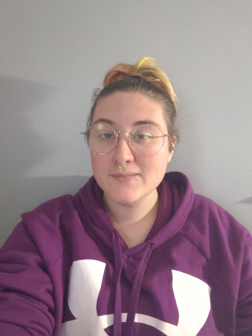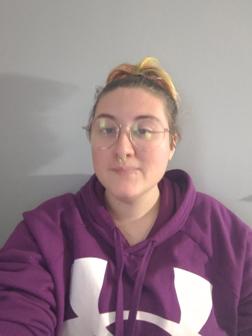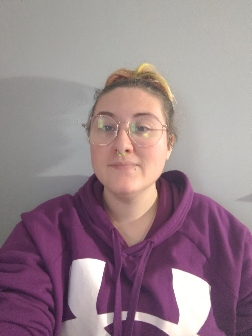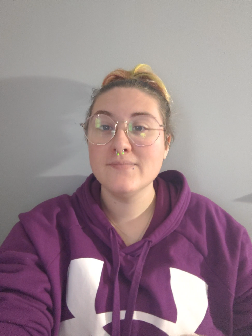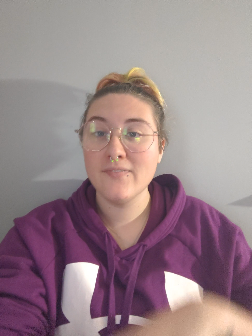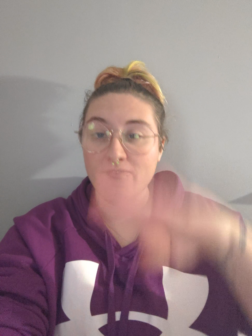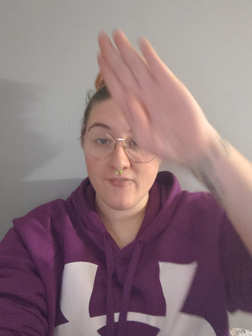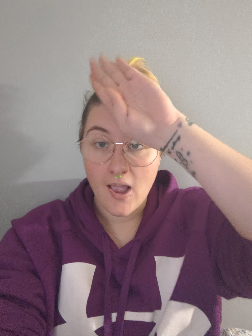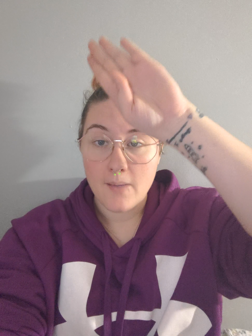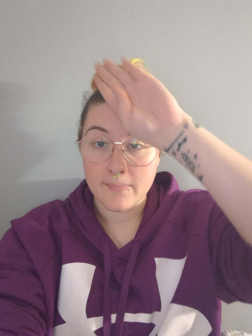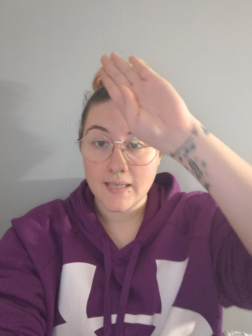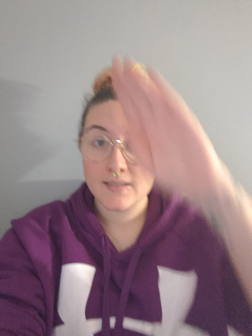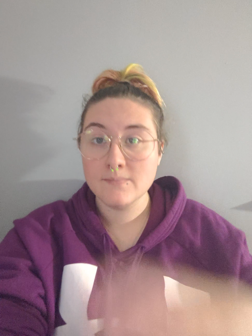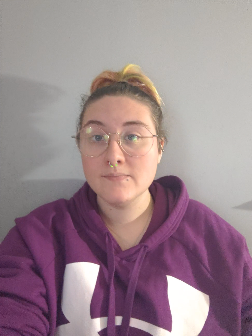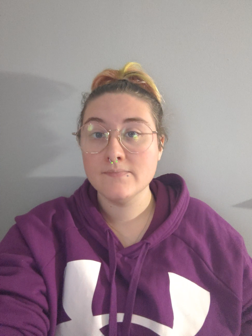fireman